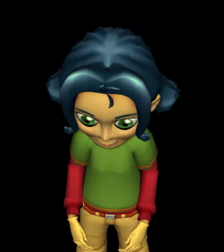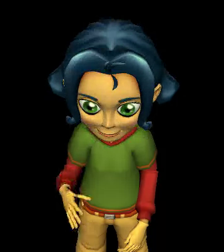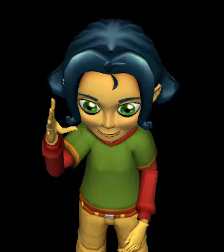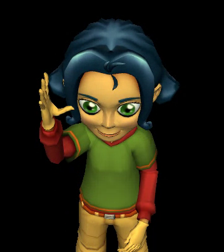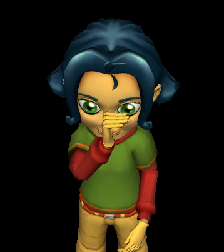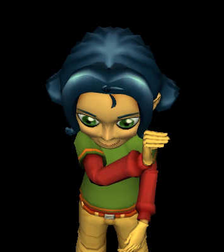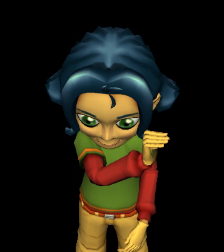ينسى